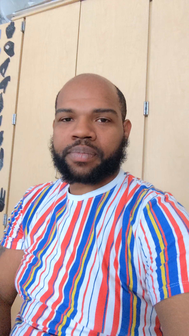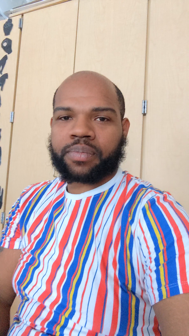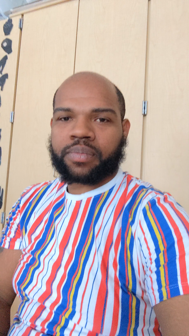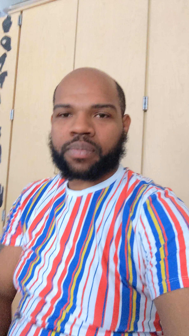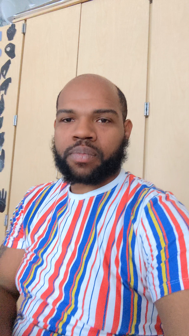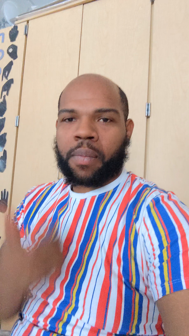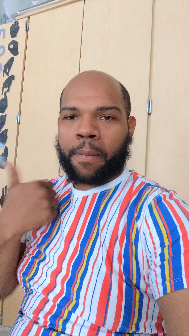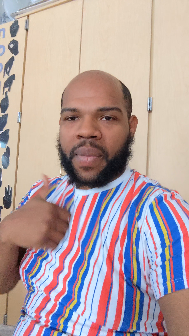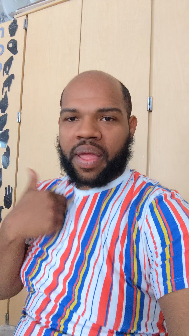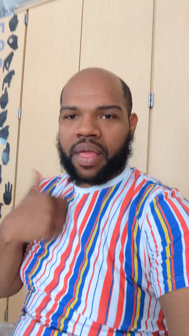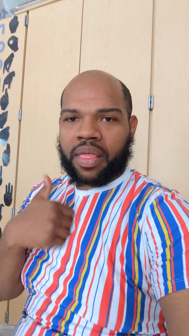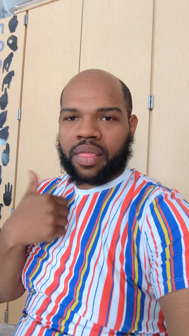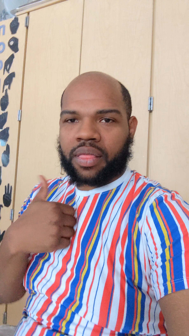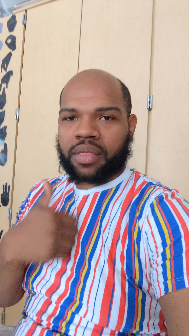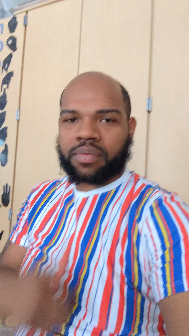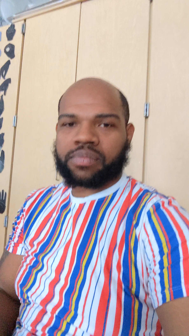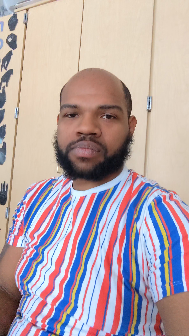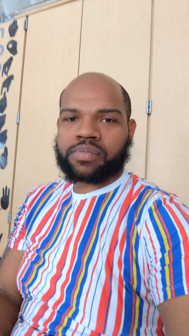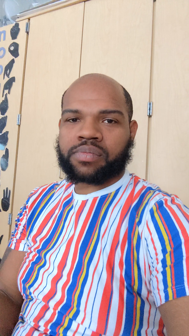bathtub